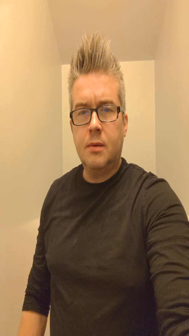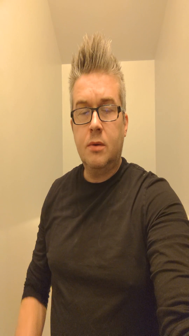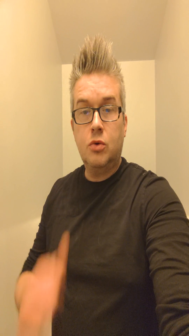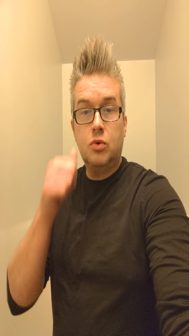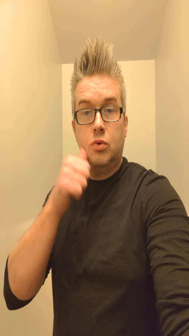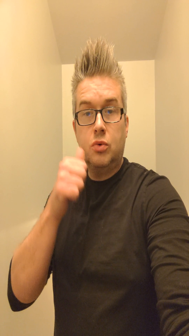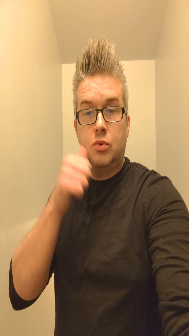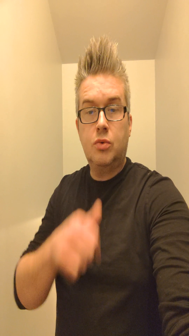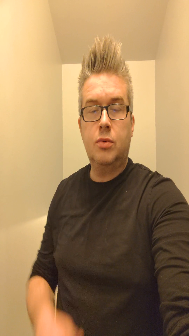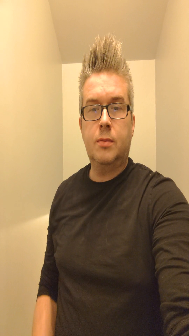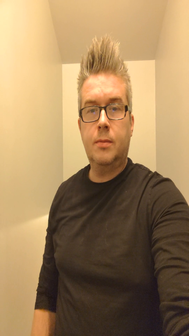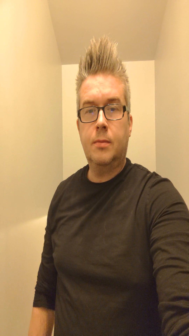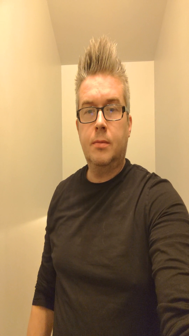girl